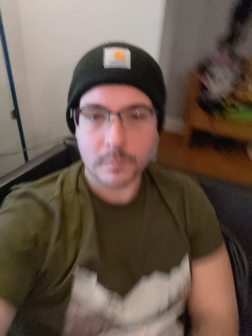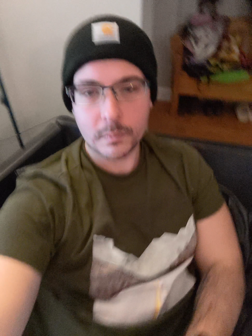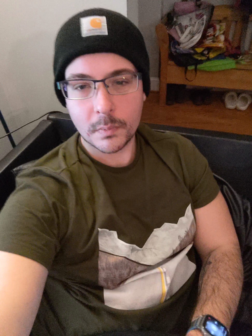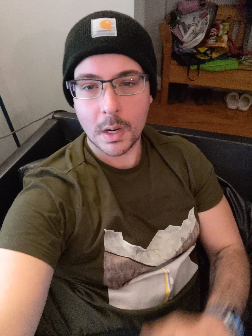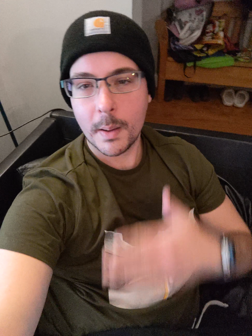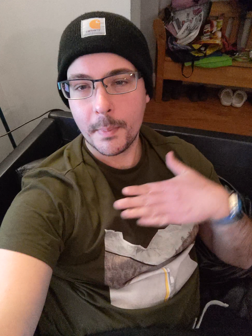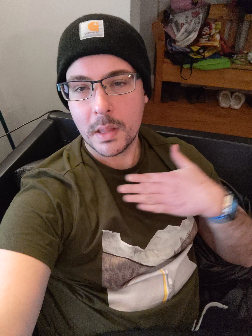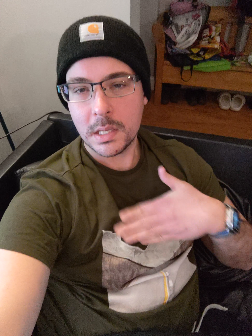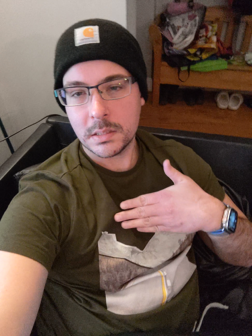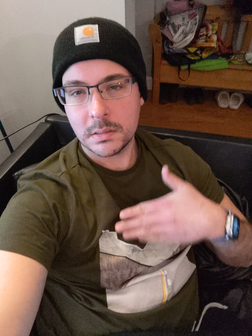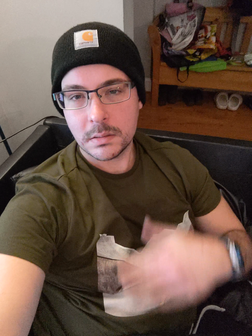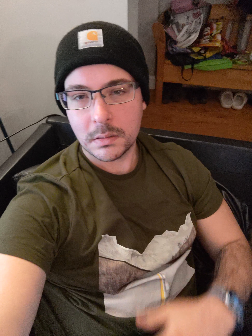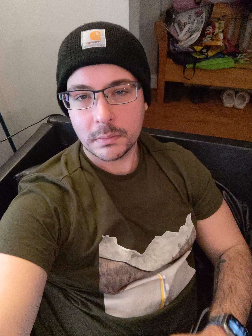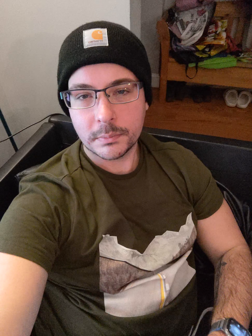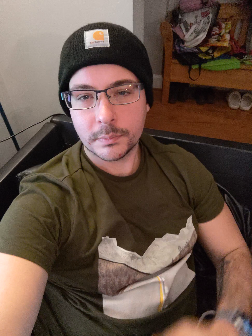please